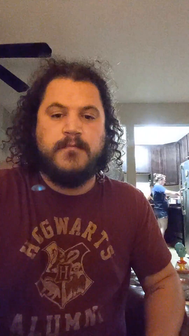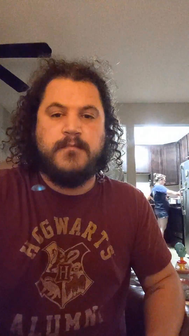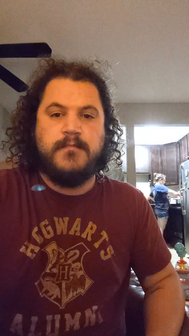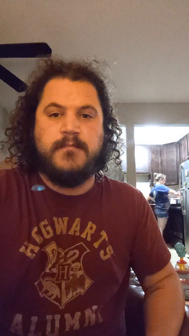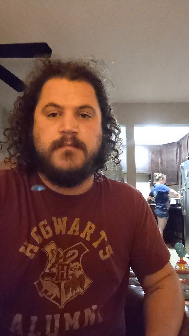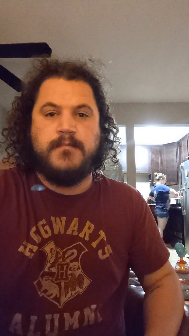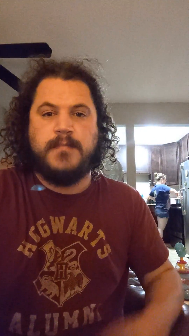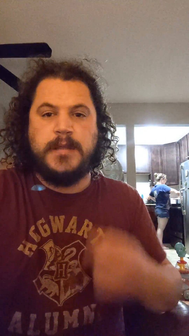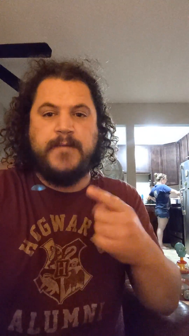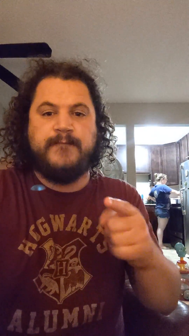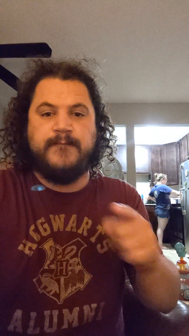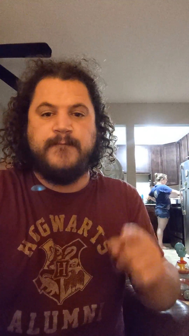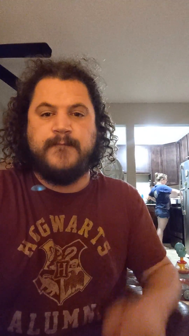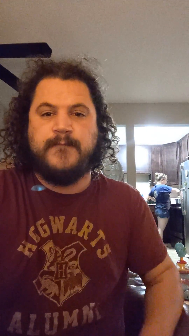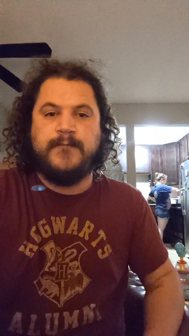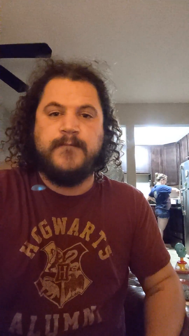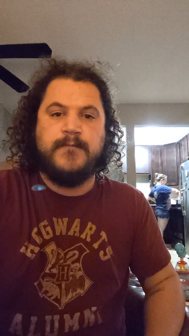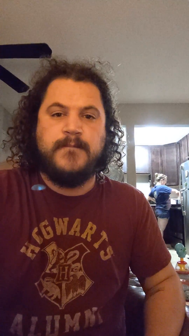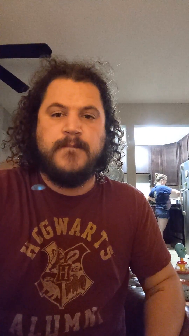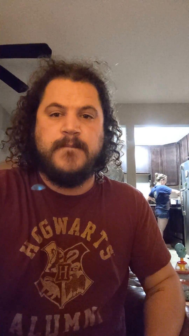knife